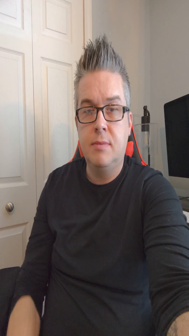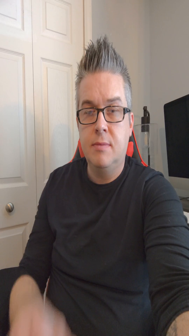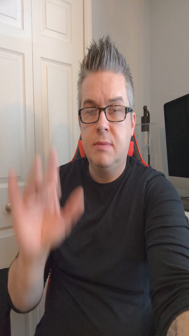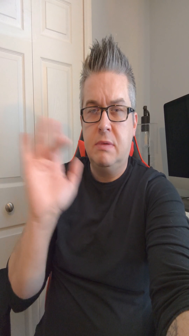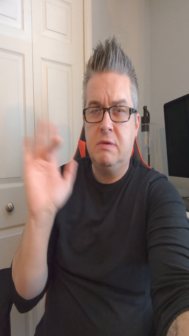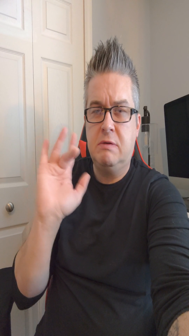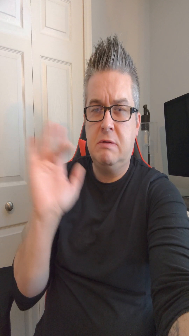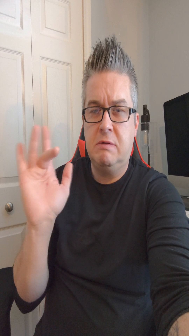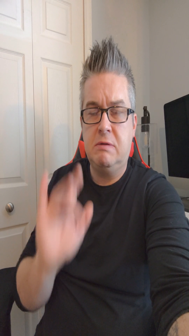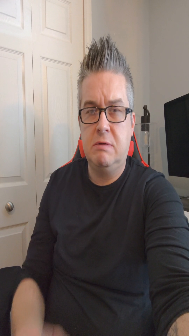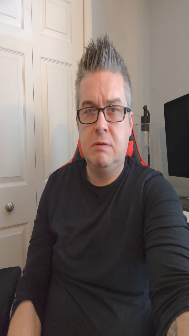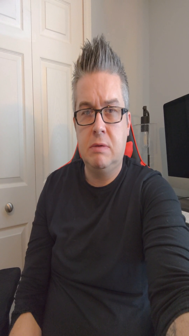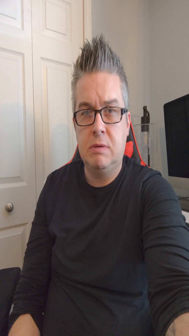yucky